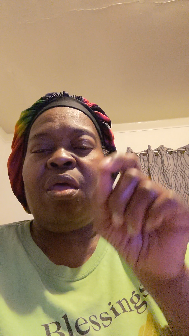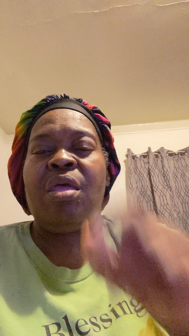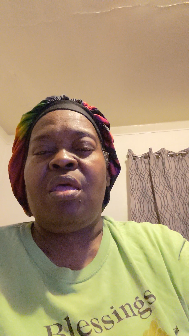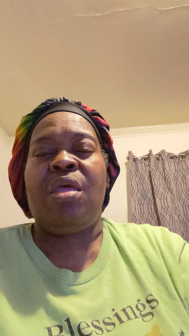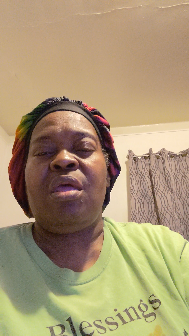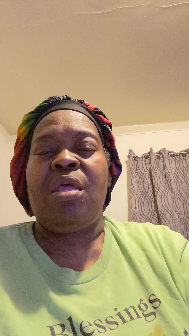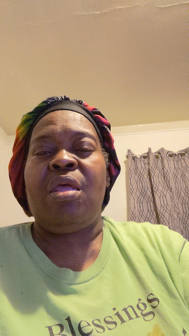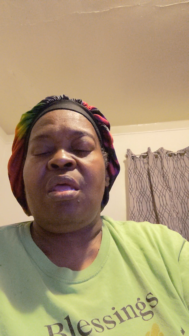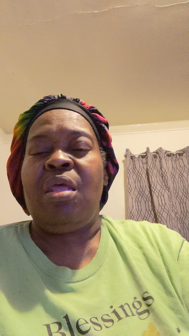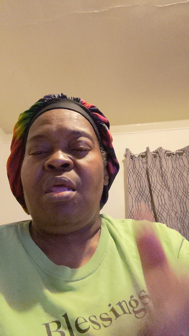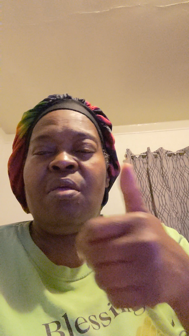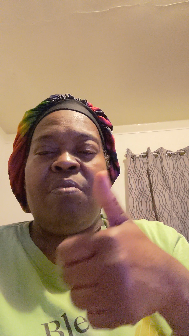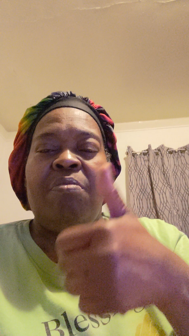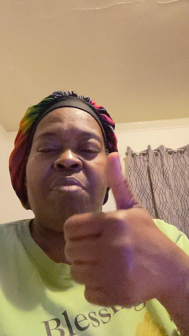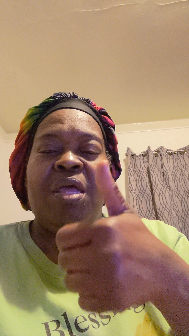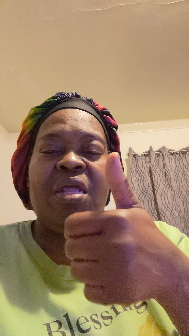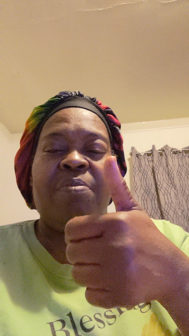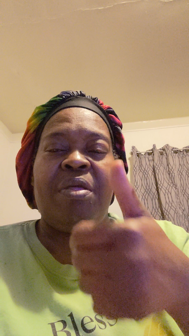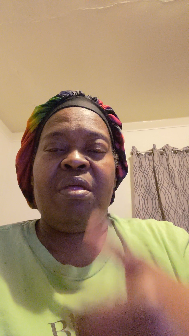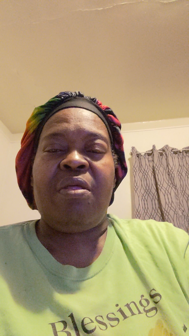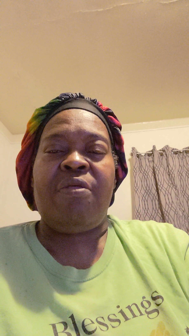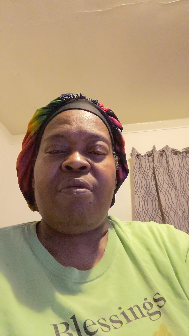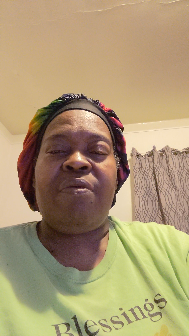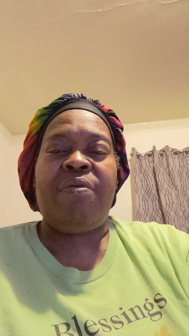basement